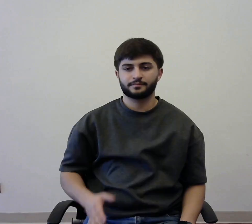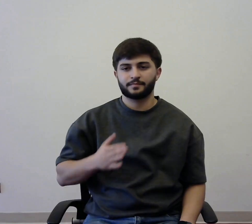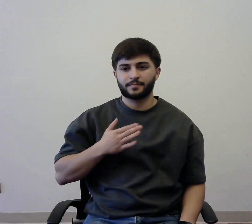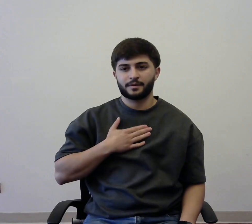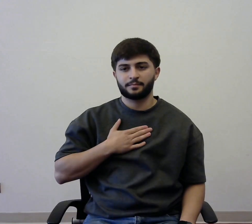mən